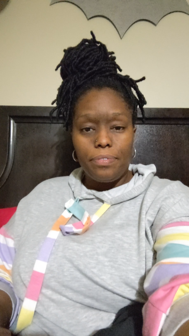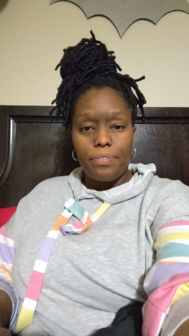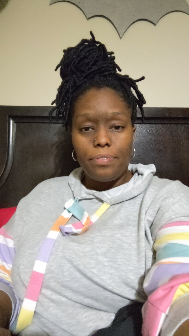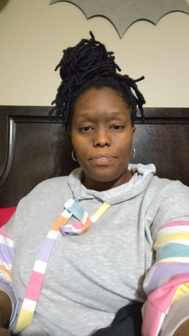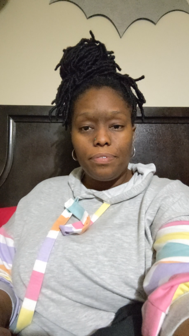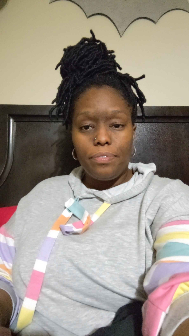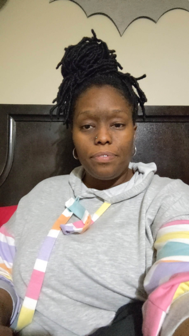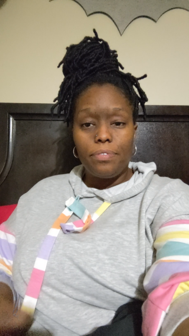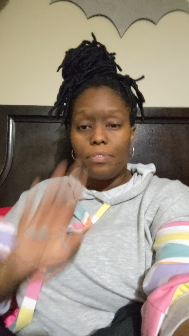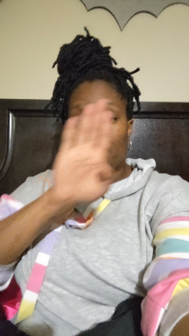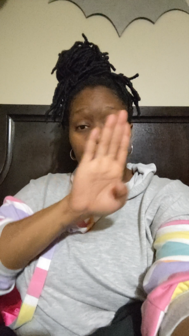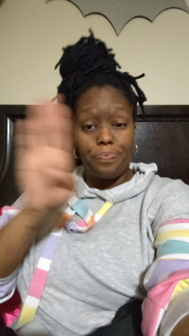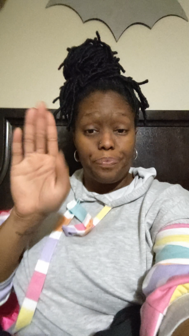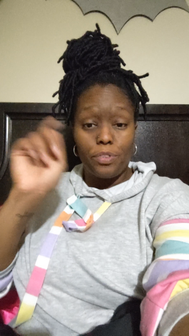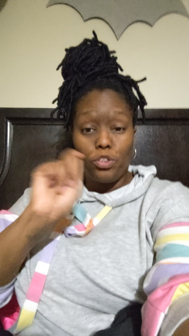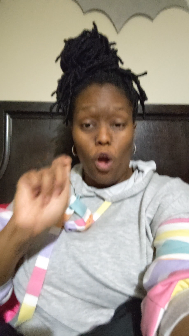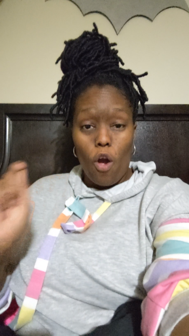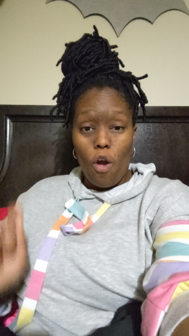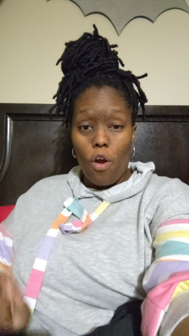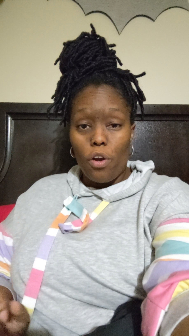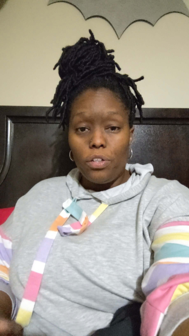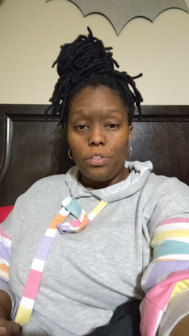chalk